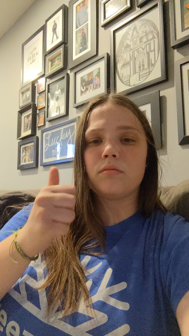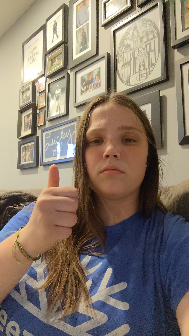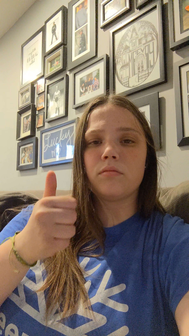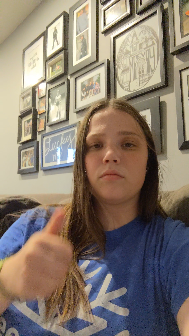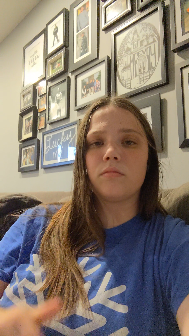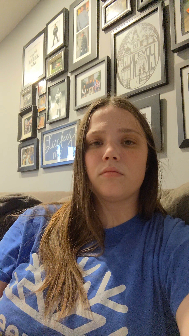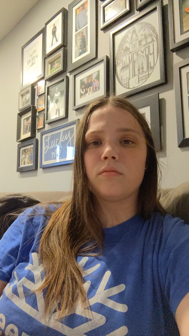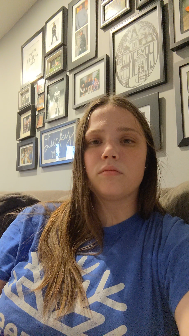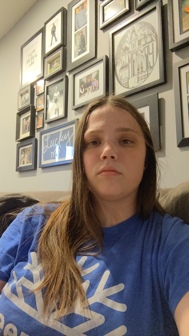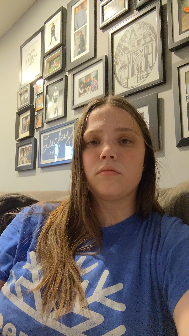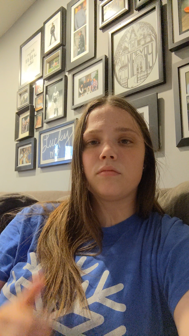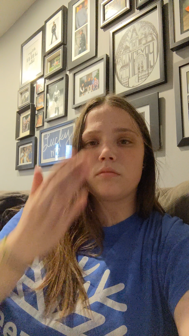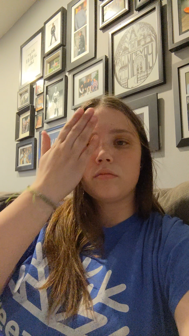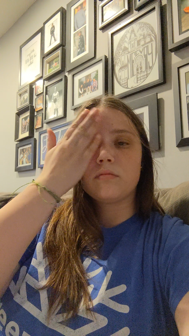peekaboo